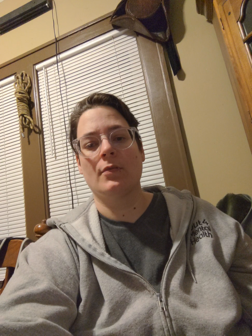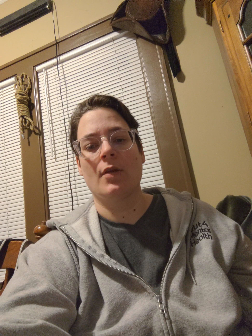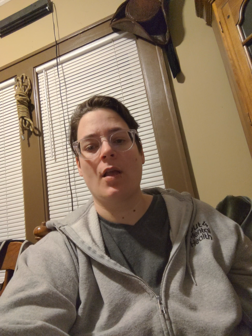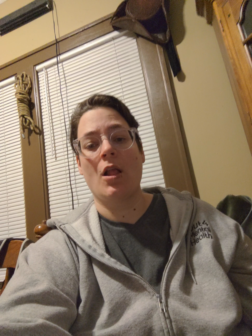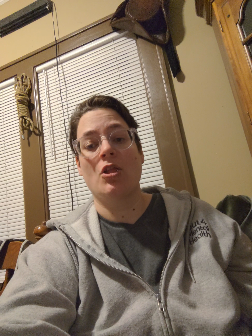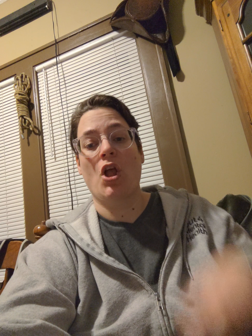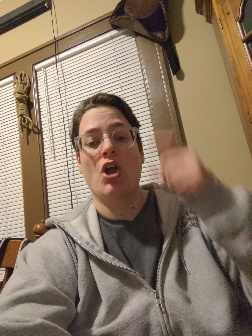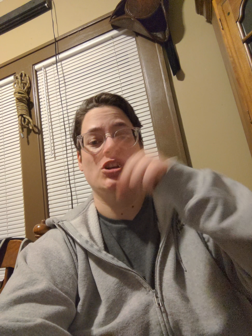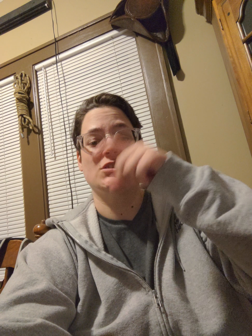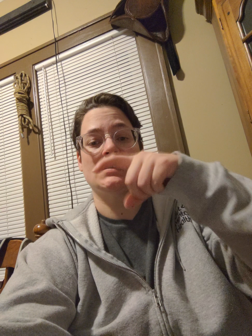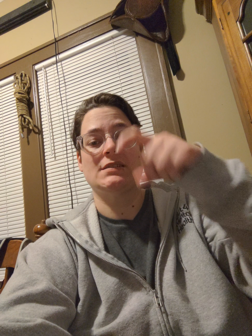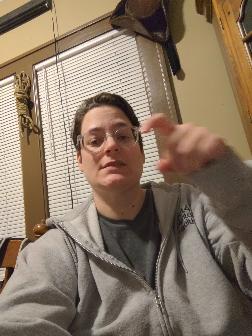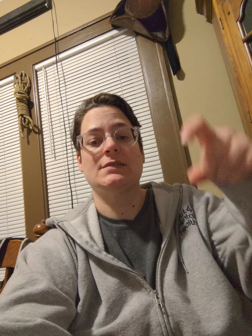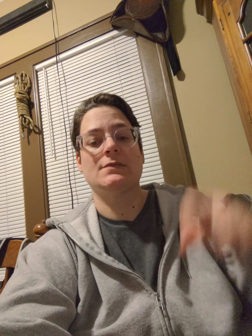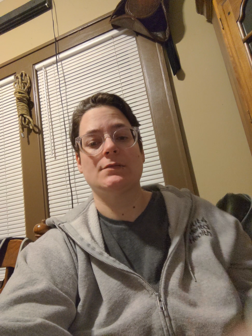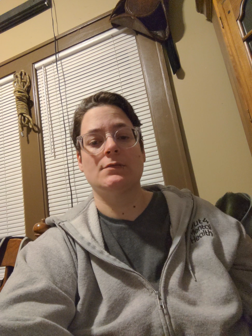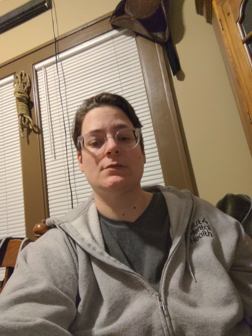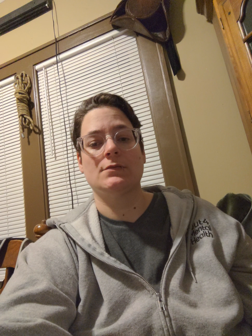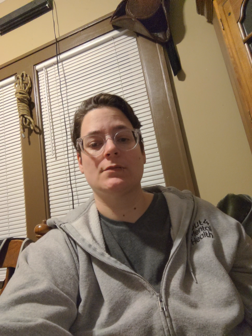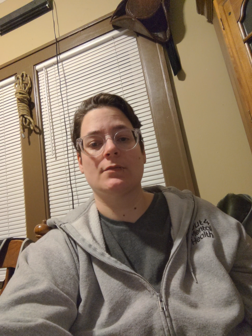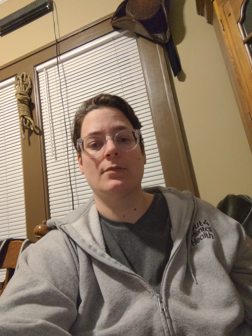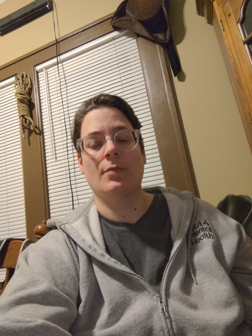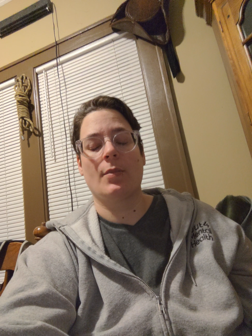closet